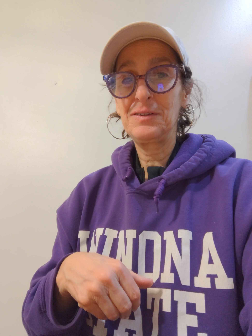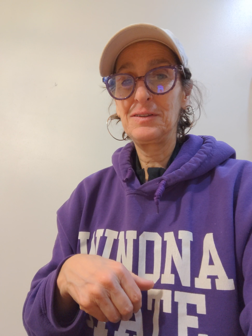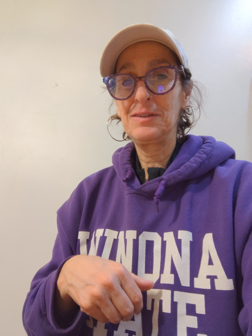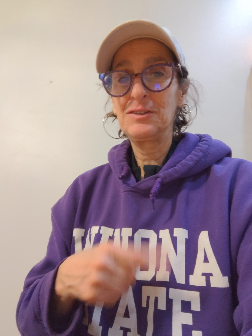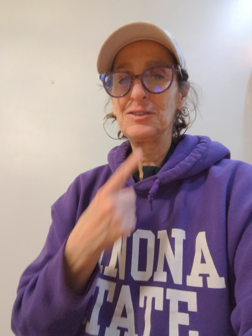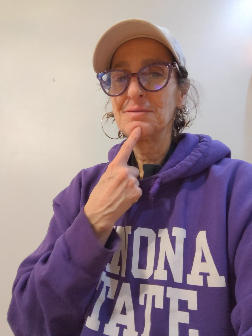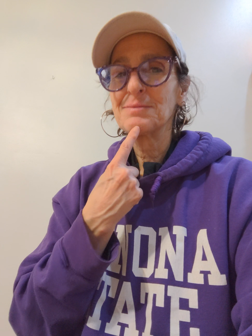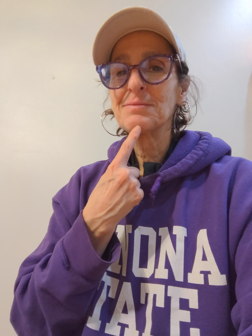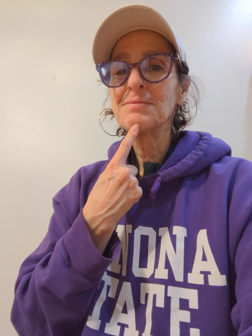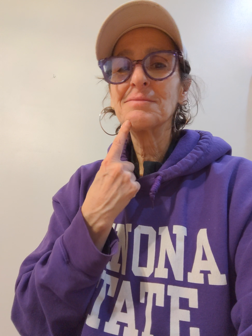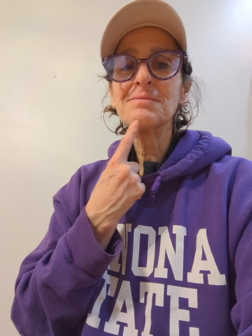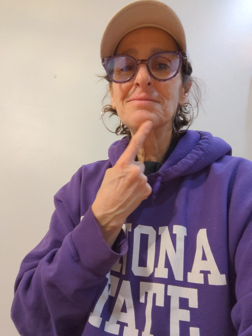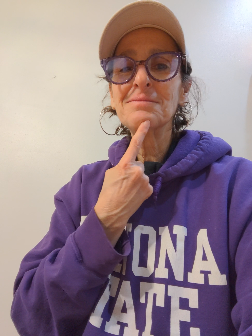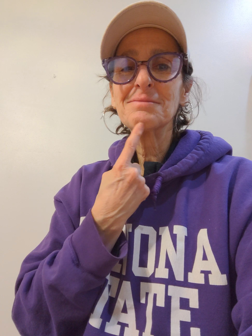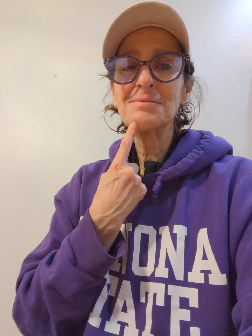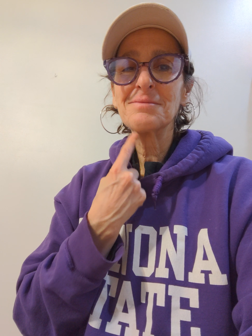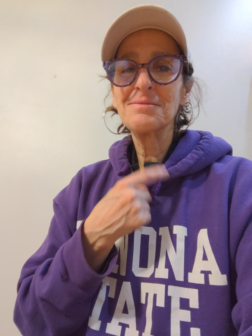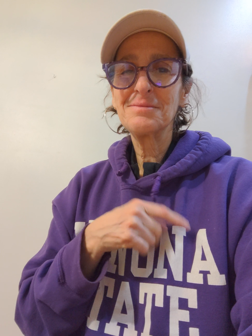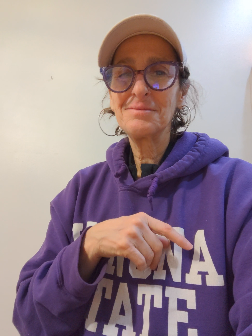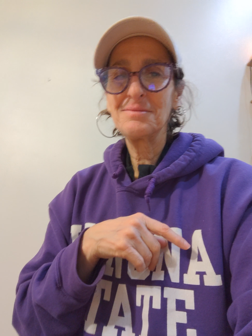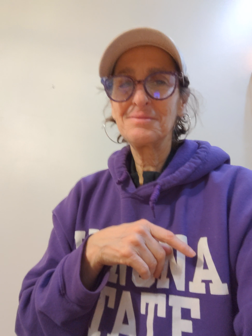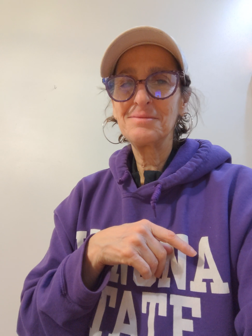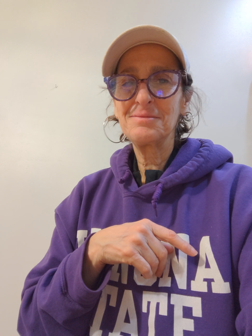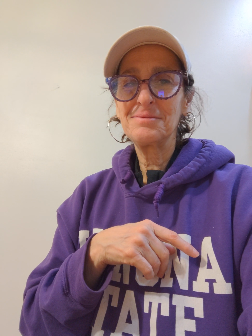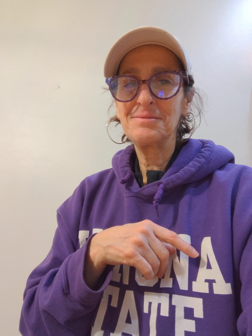chin